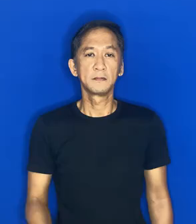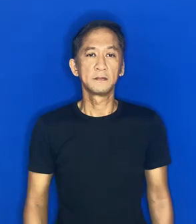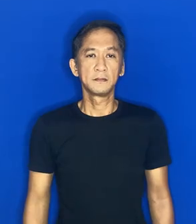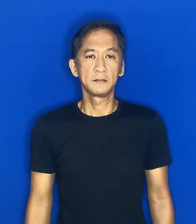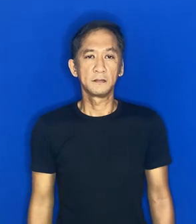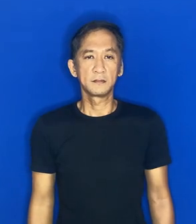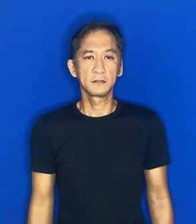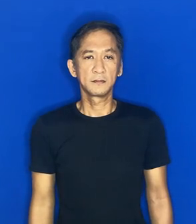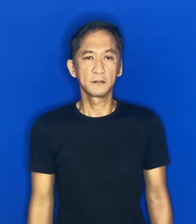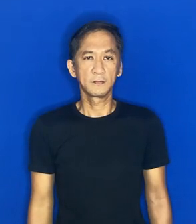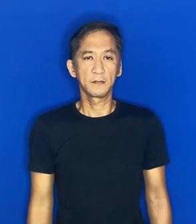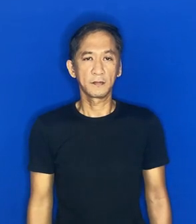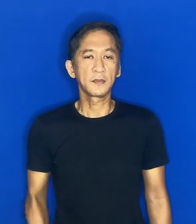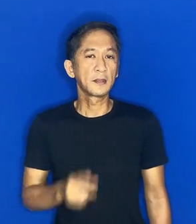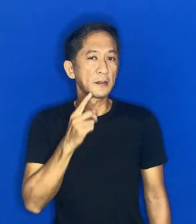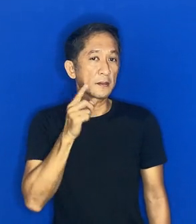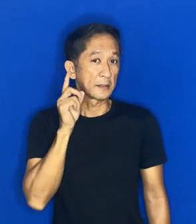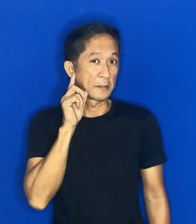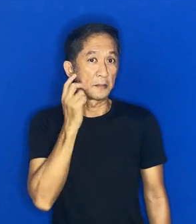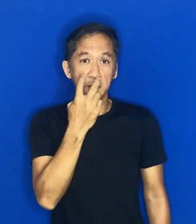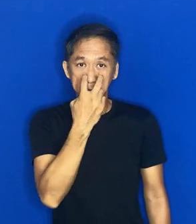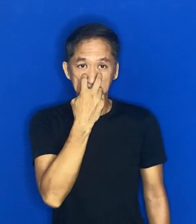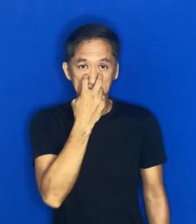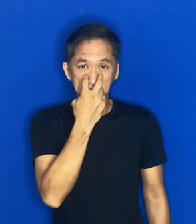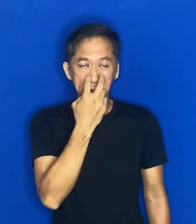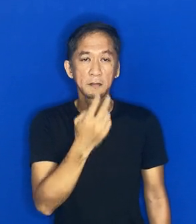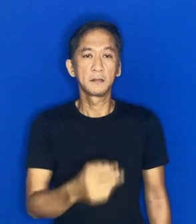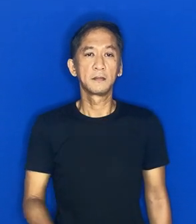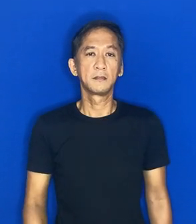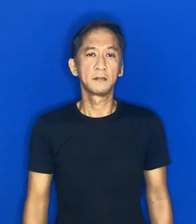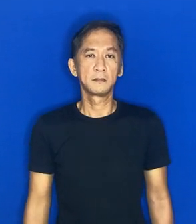deaf blind